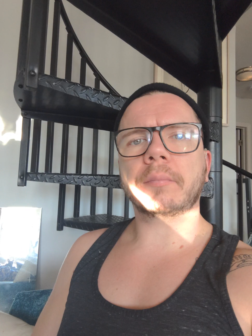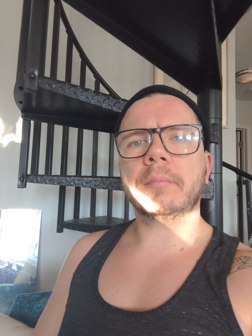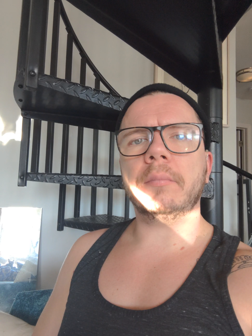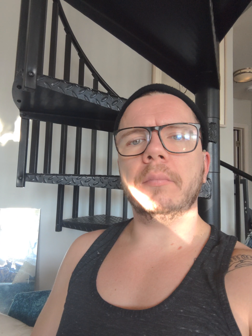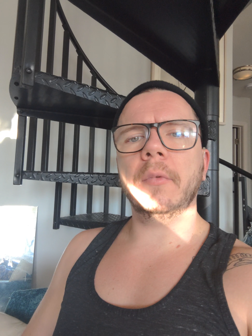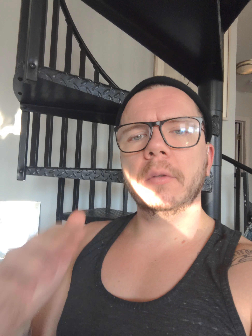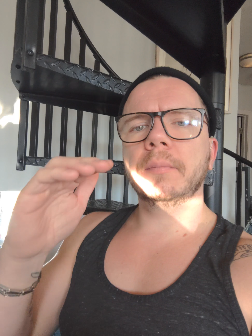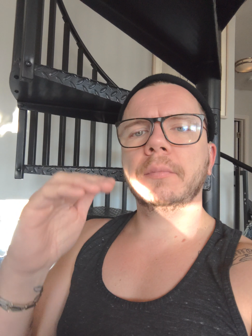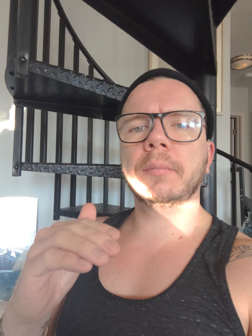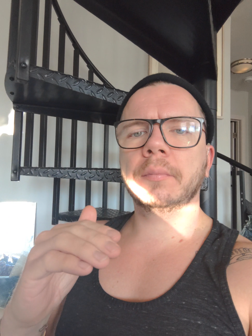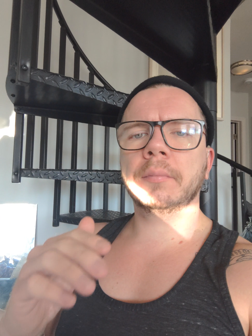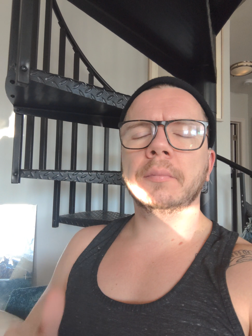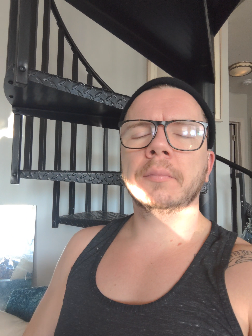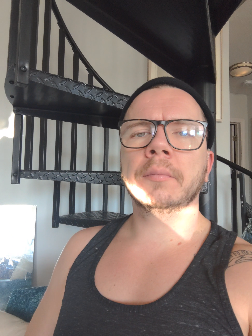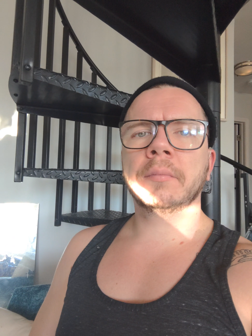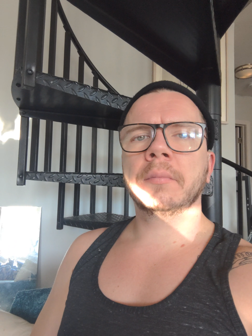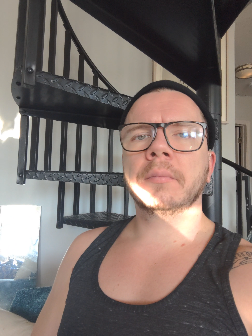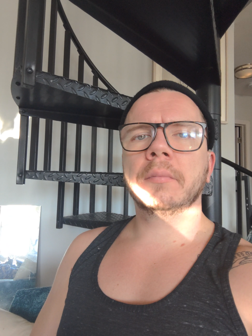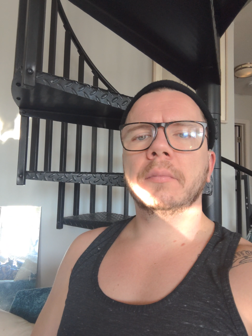child